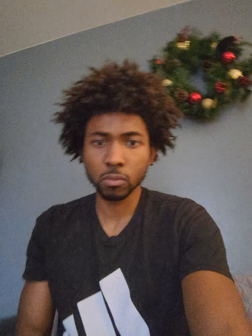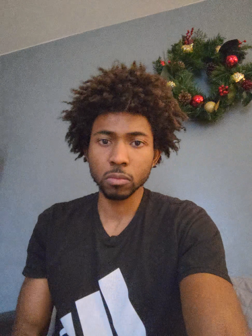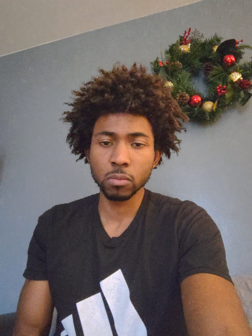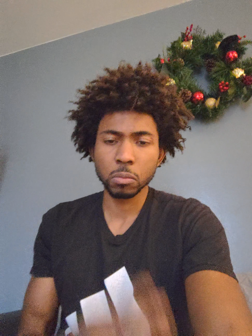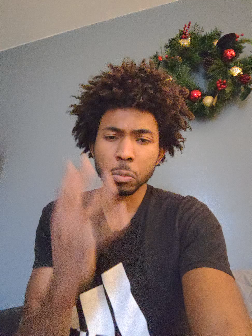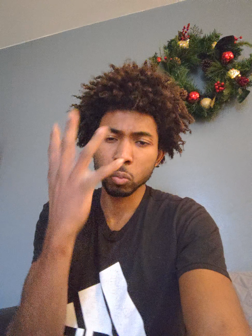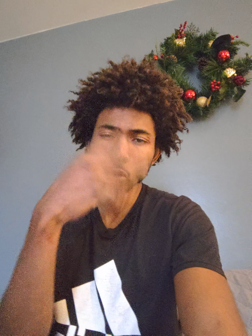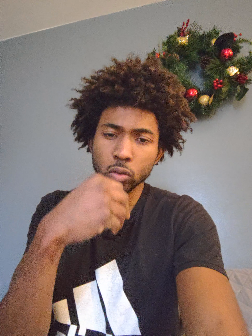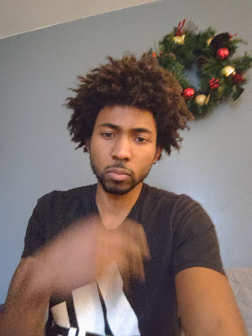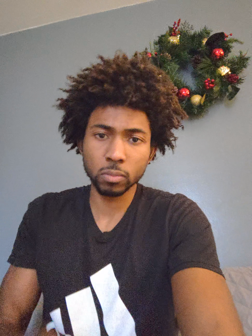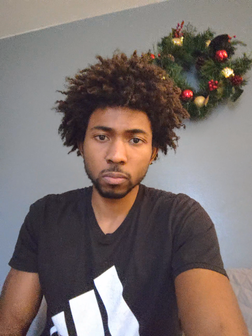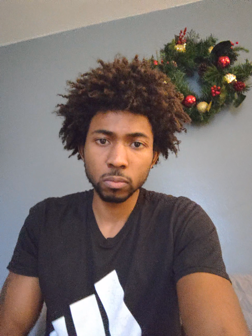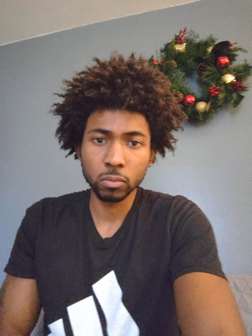pretty